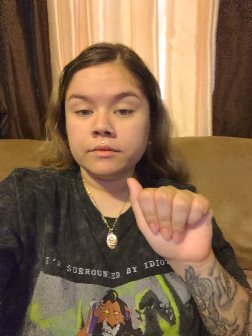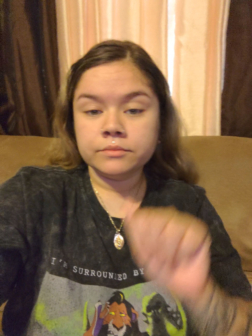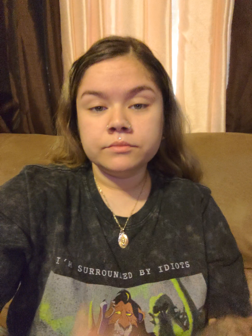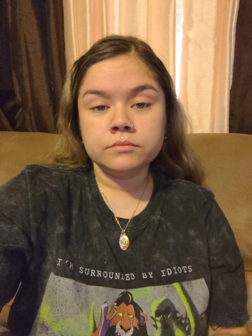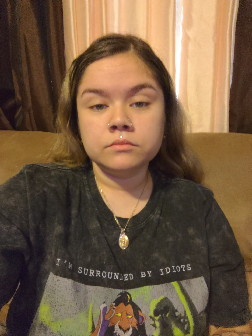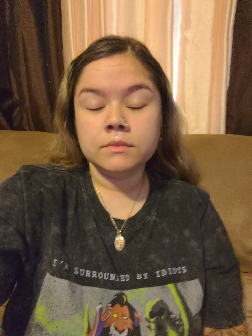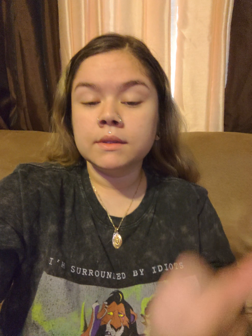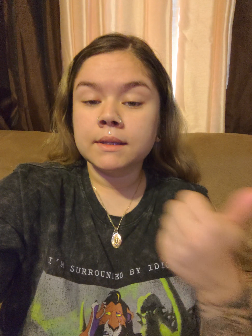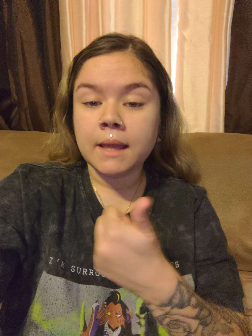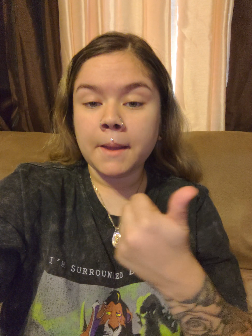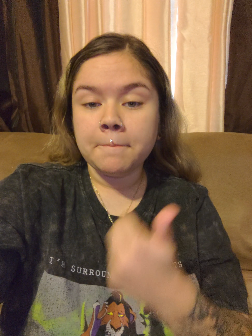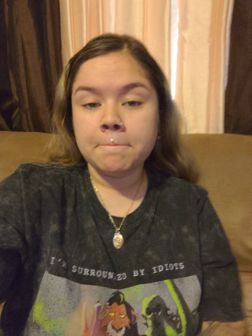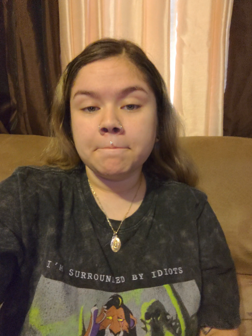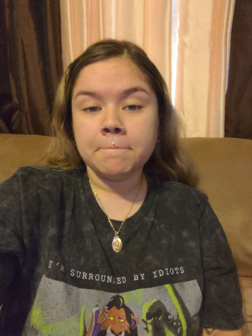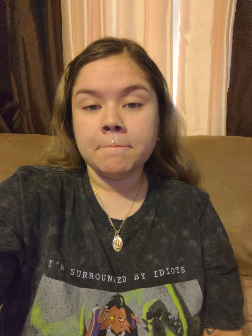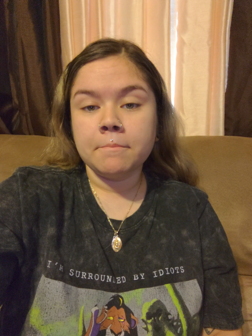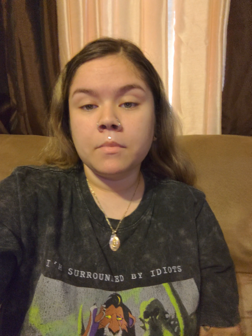game